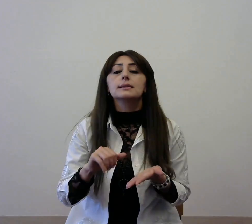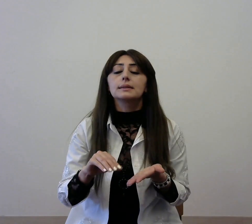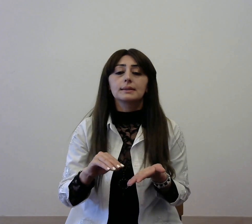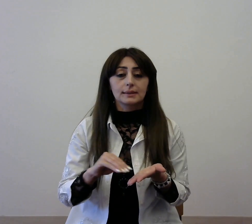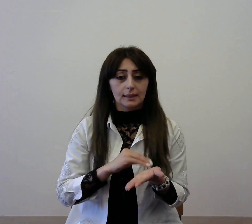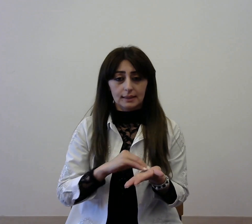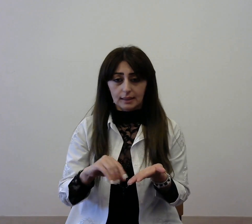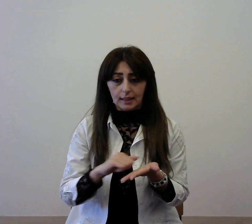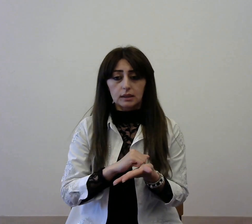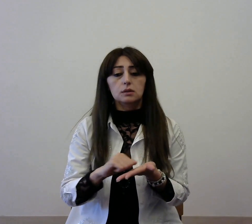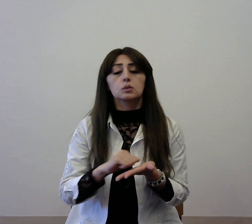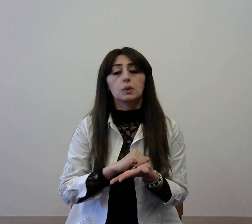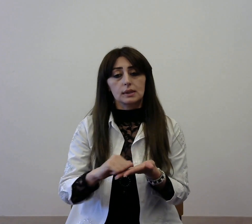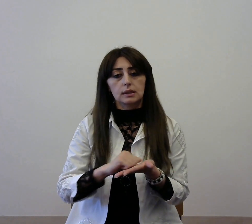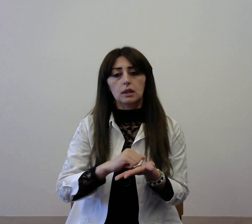sənəd